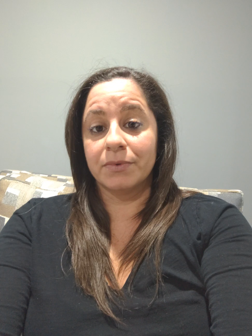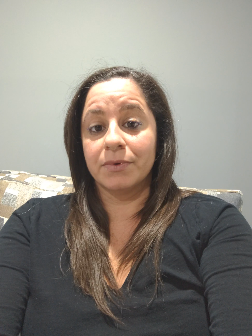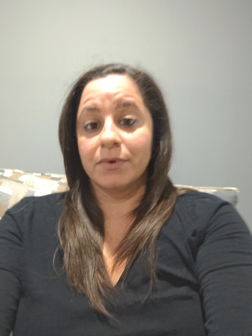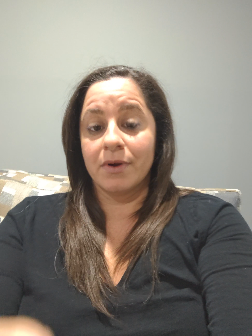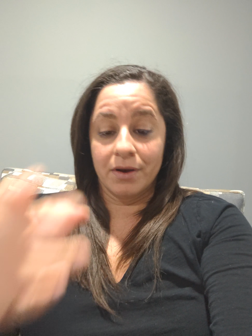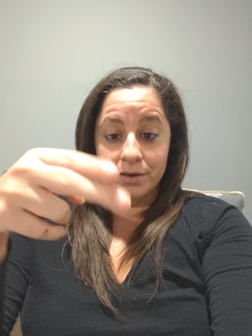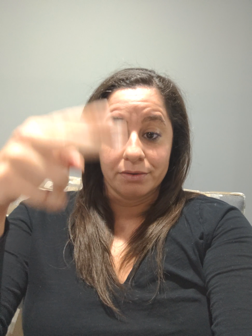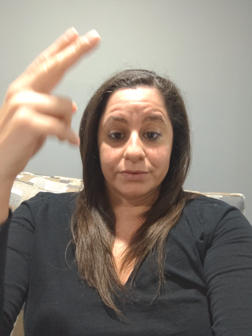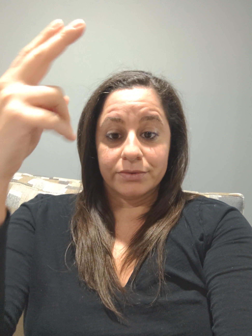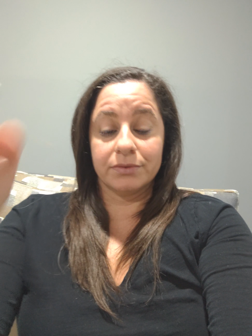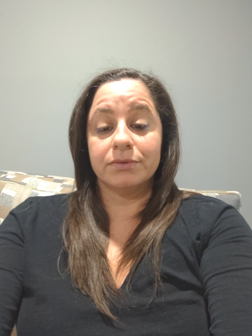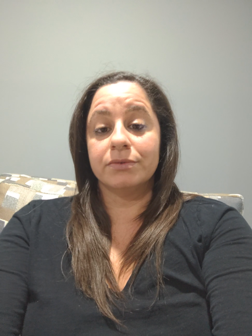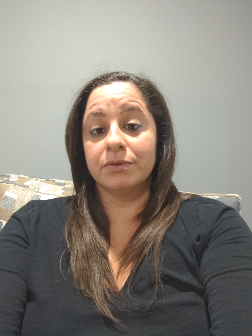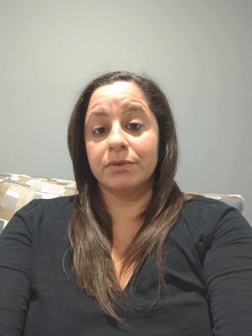high